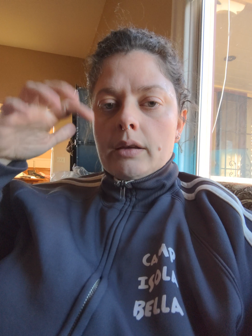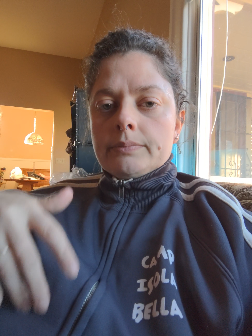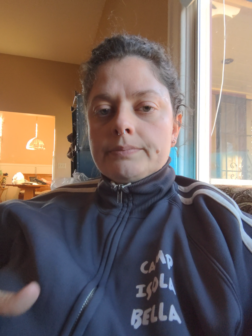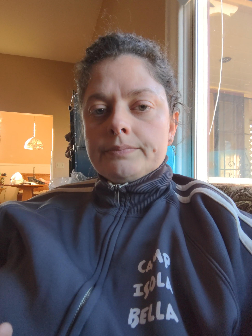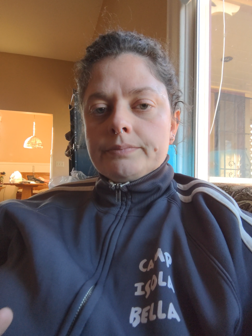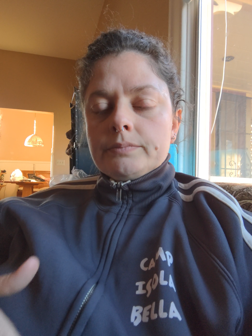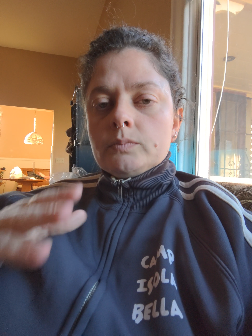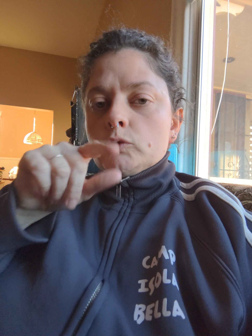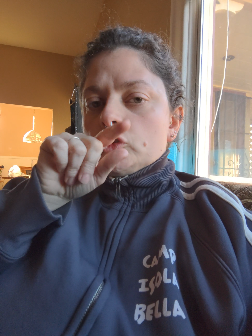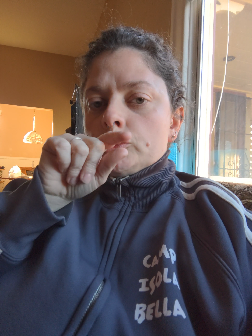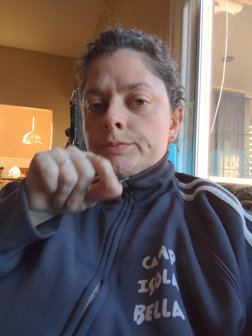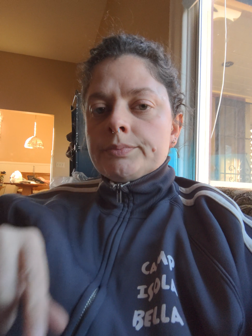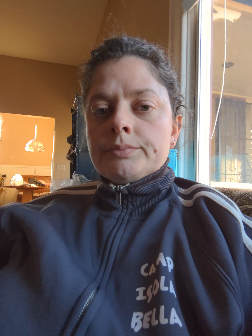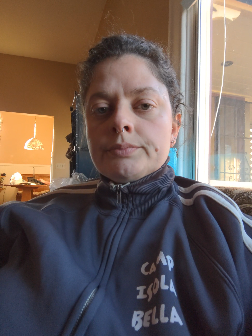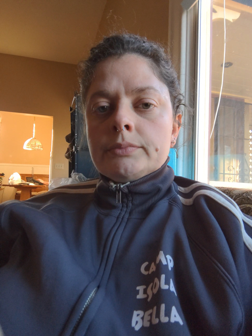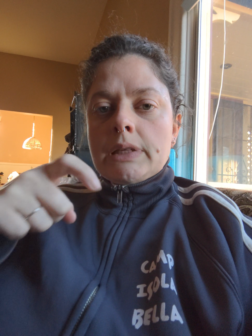bird